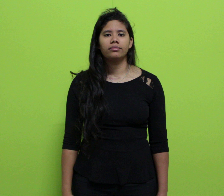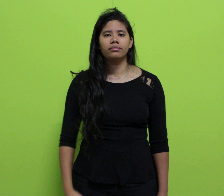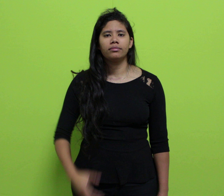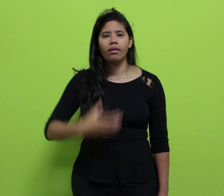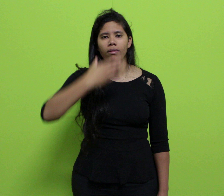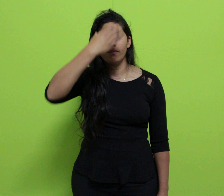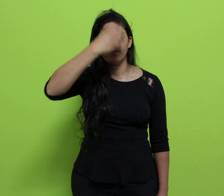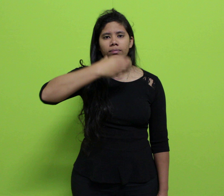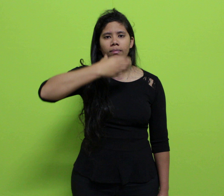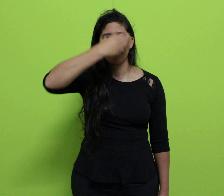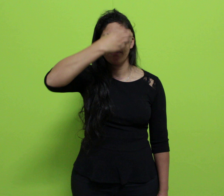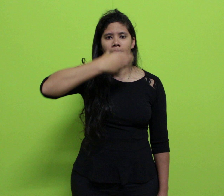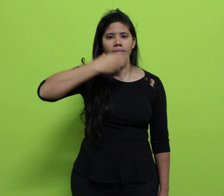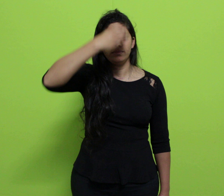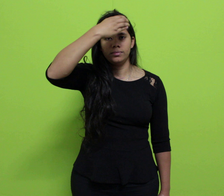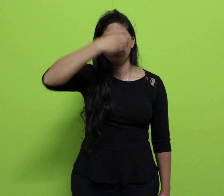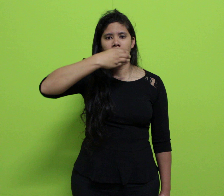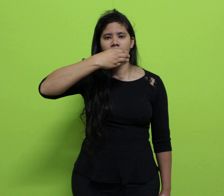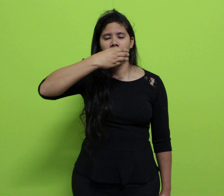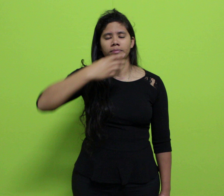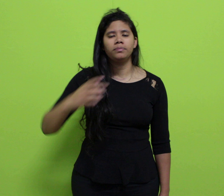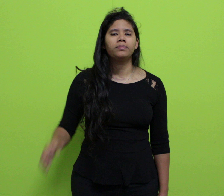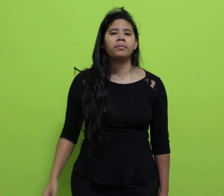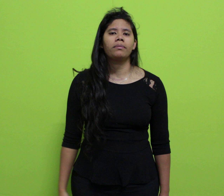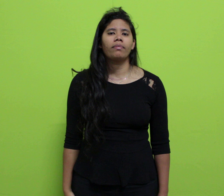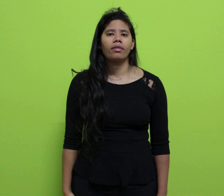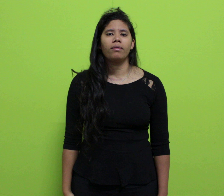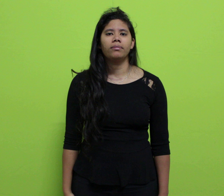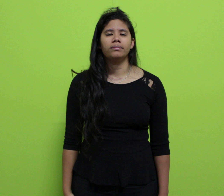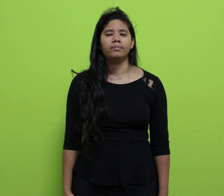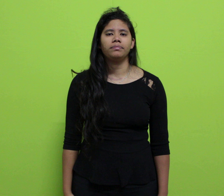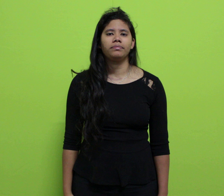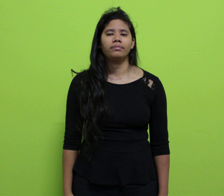maçã